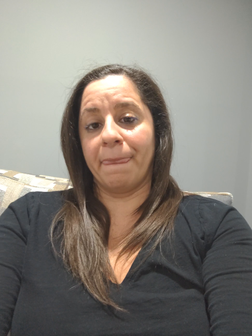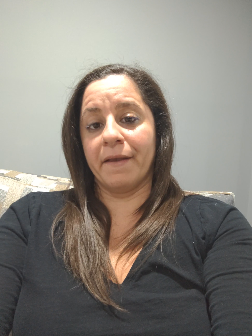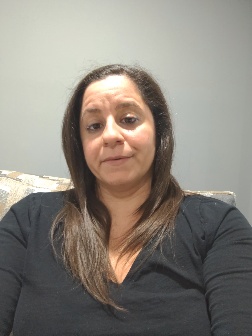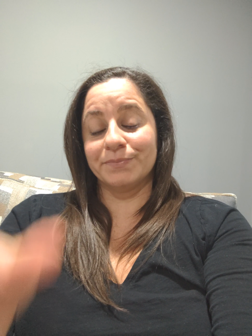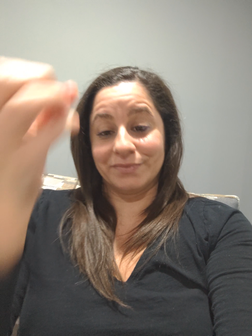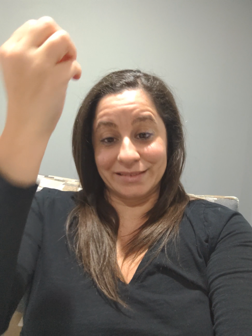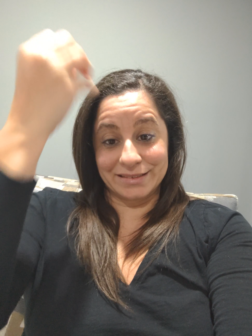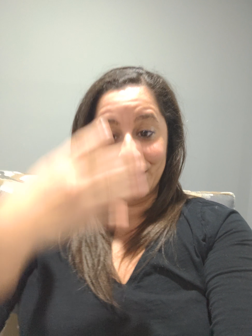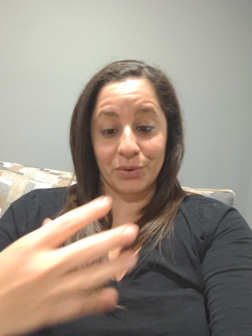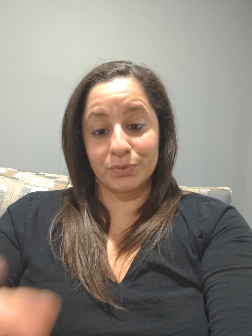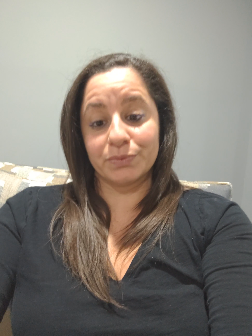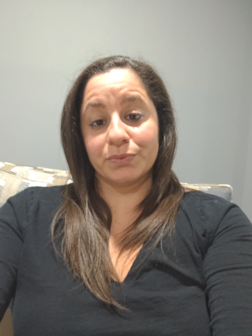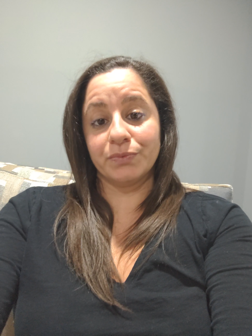shower